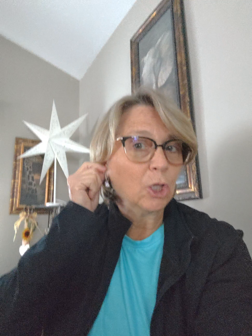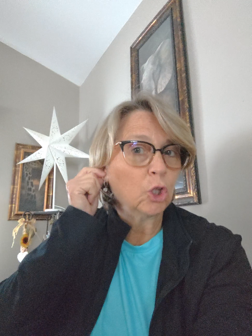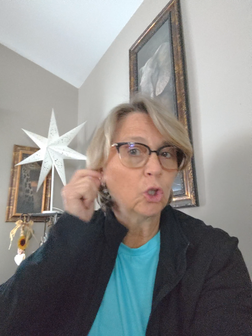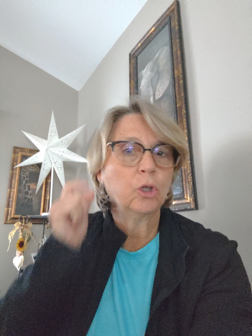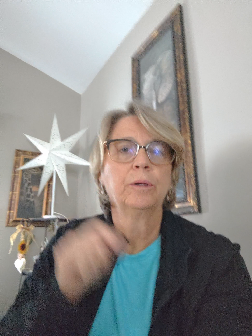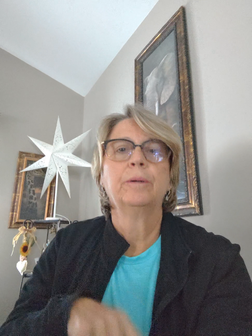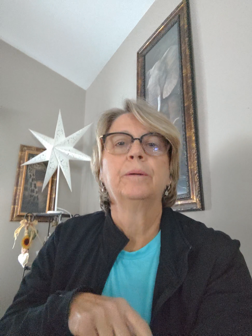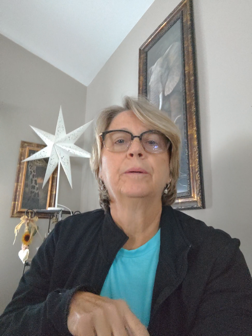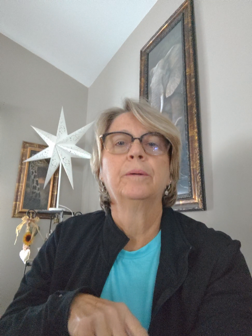ear